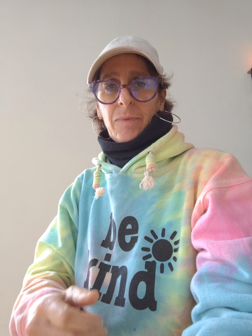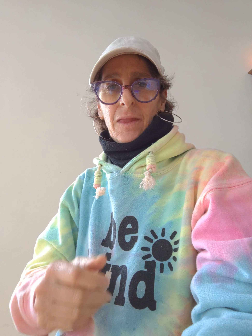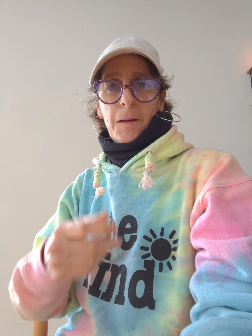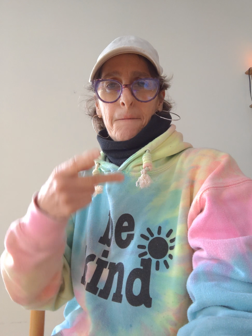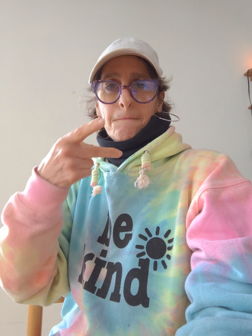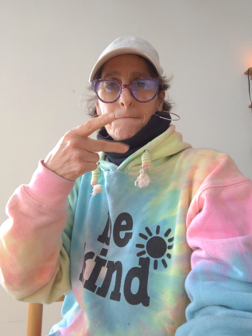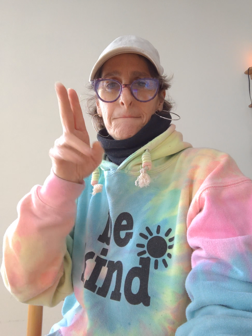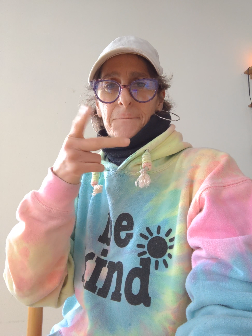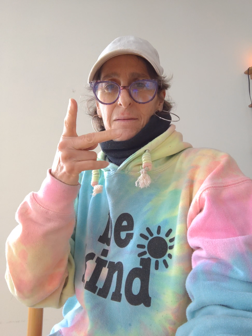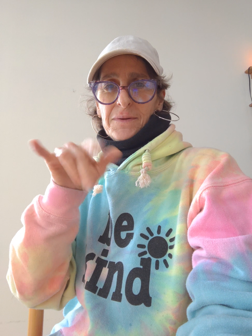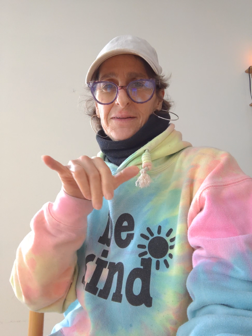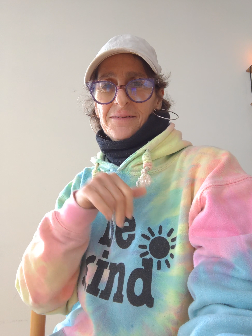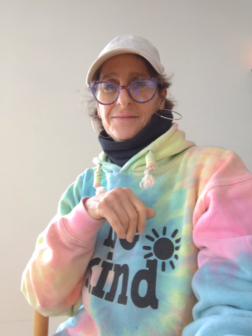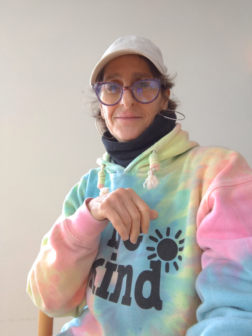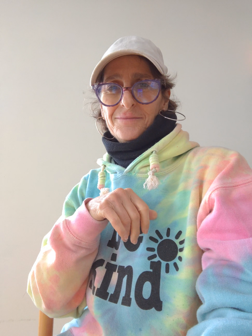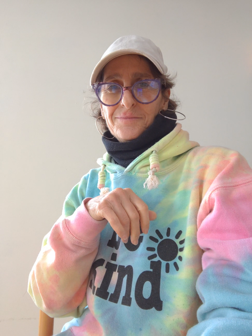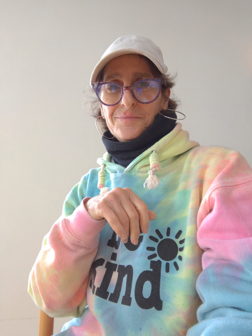puppy